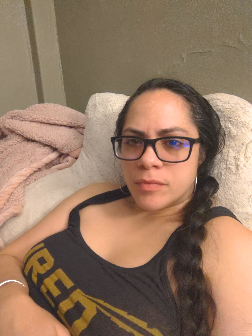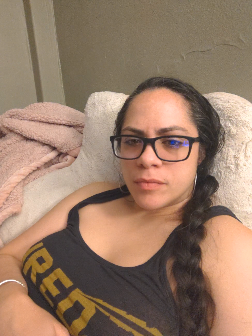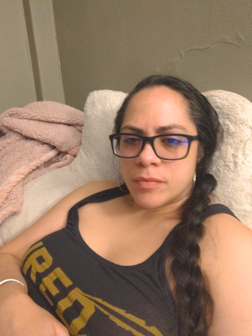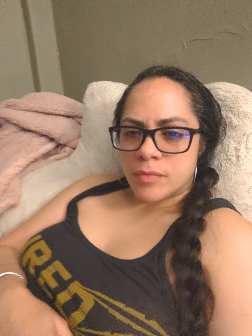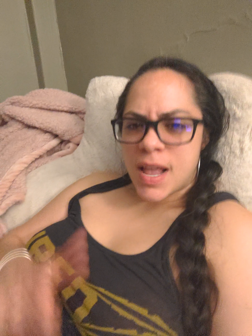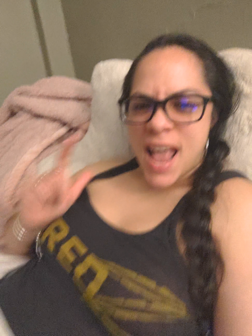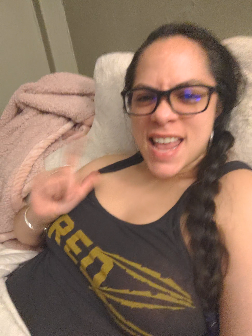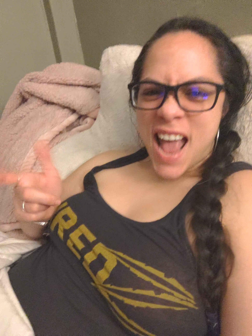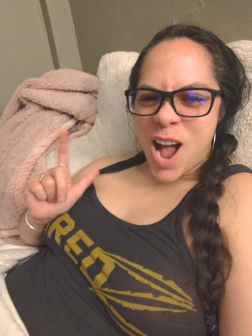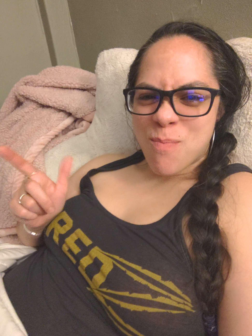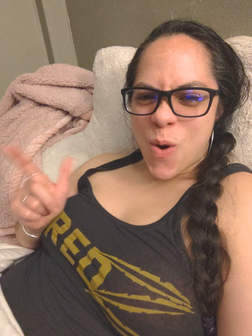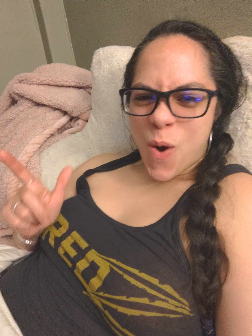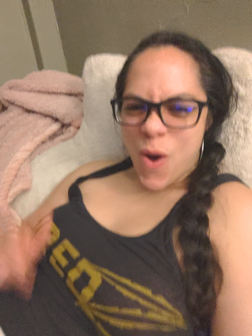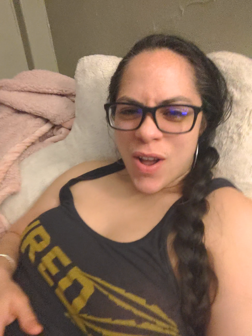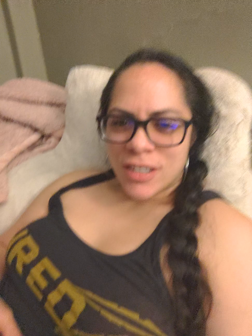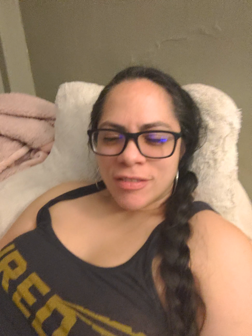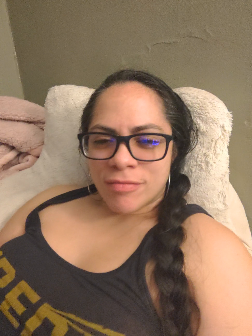cowboy